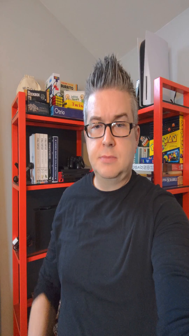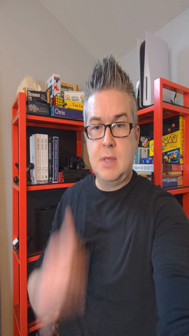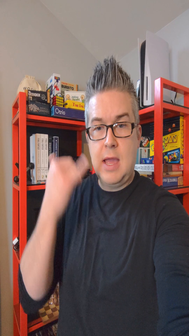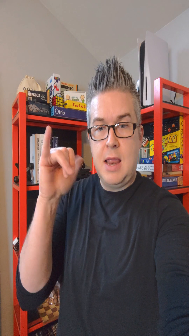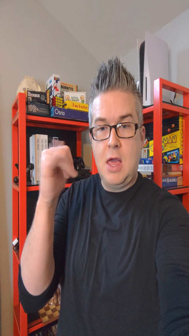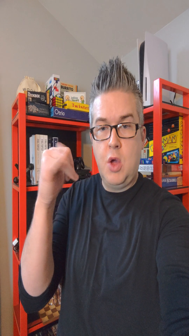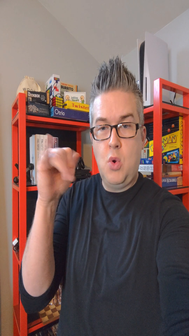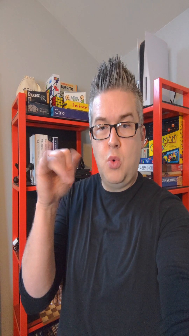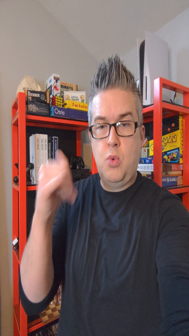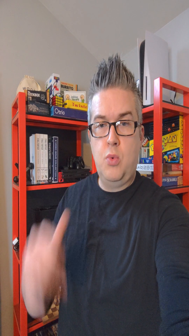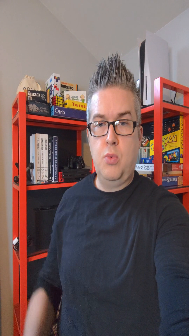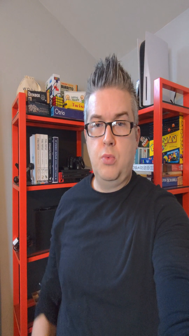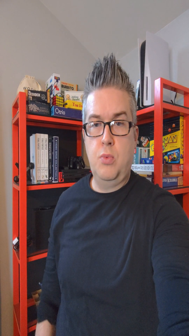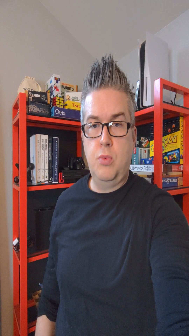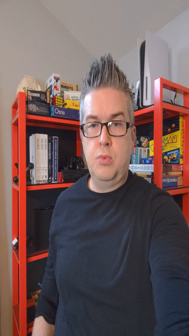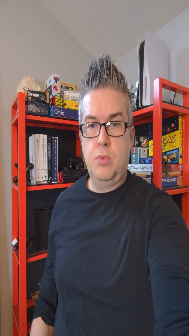yellow